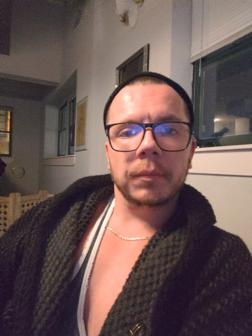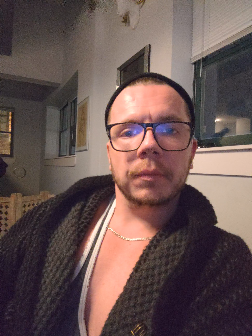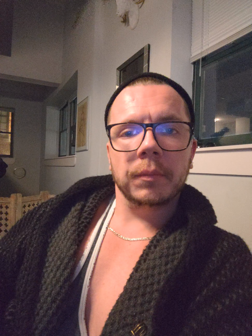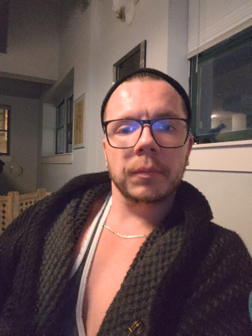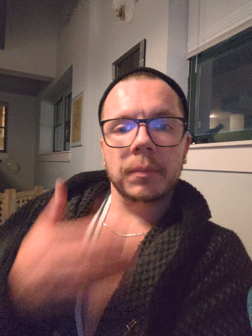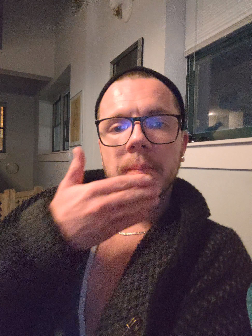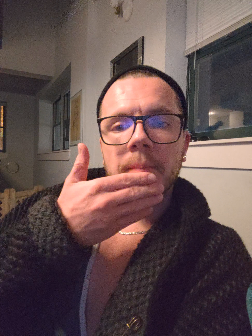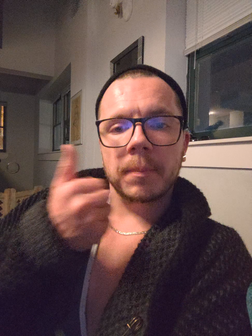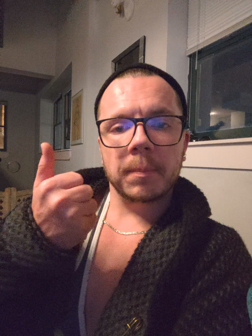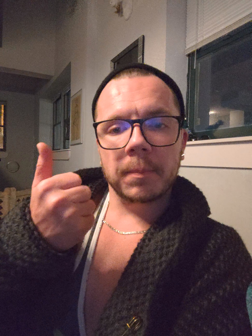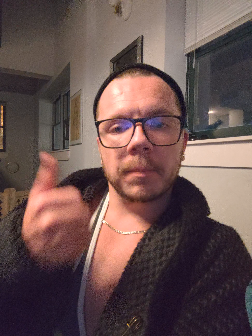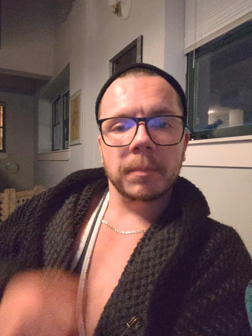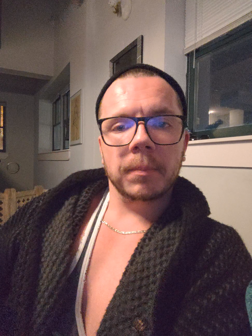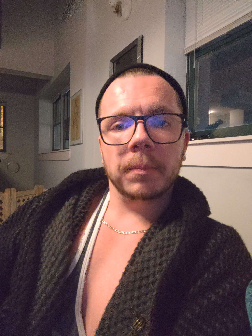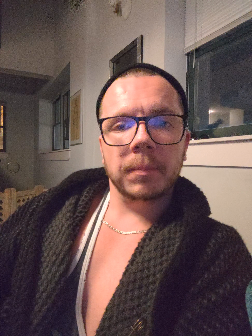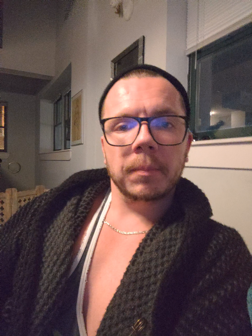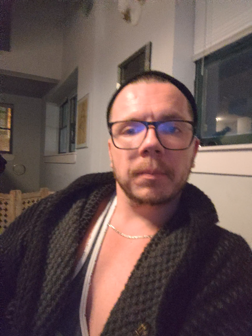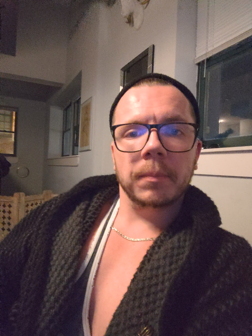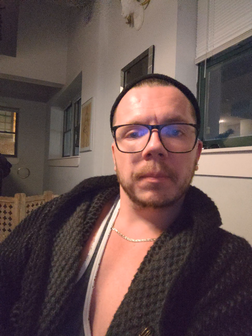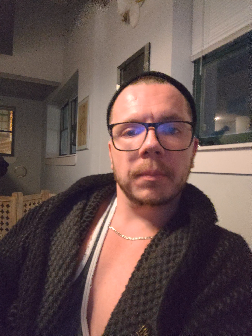better